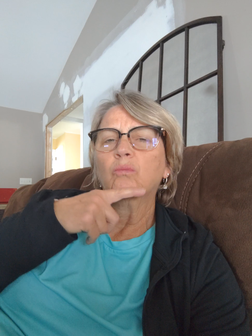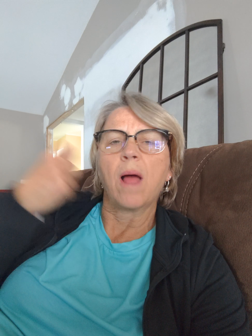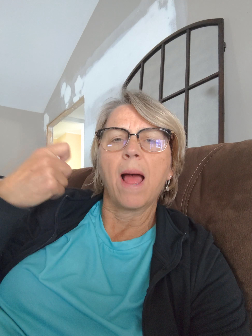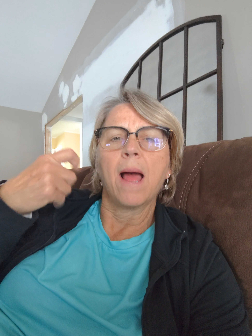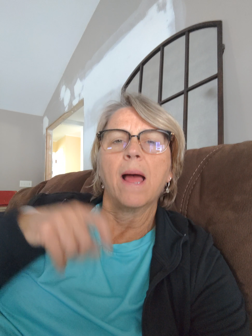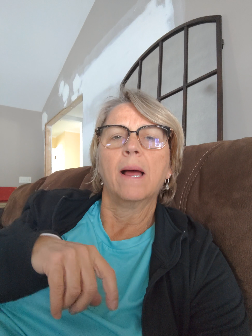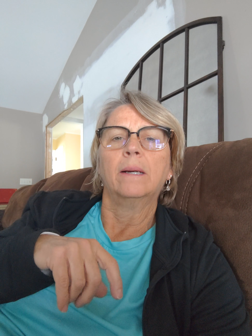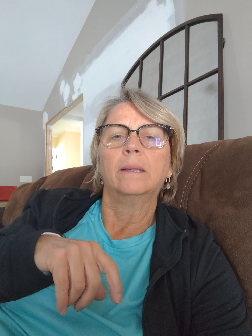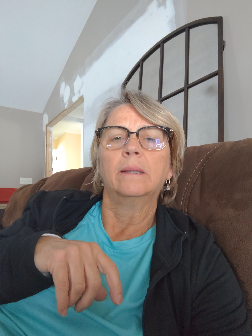dry